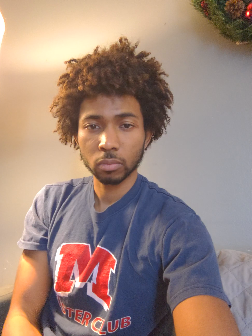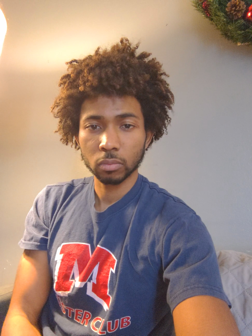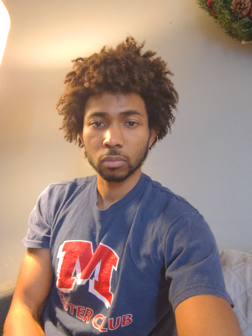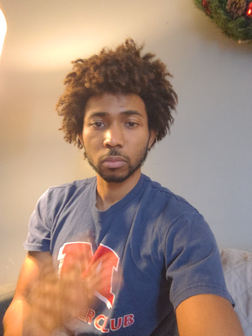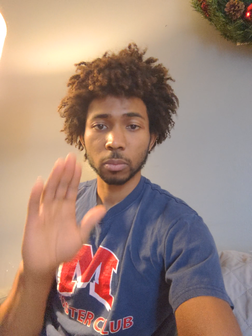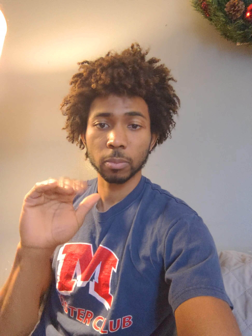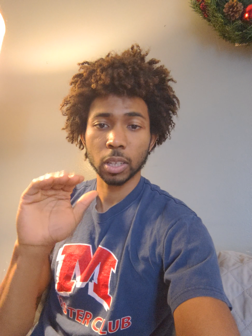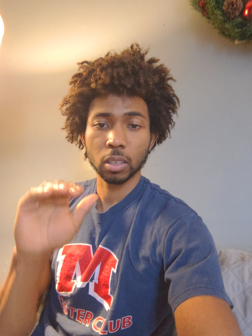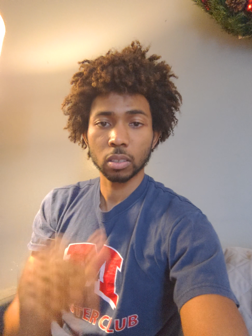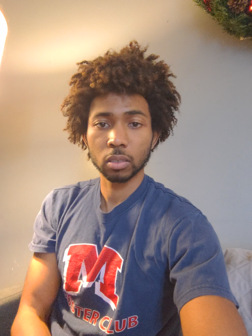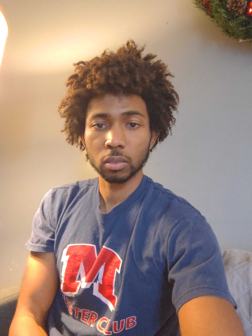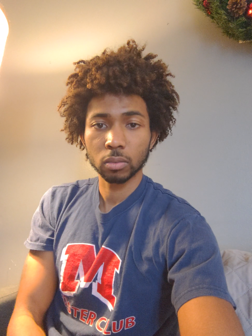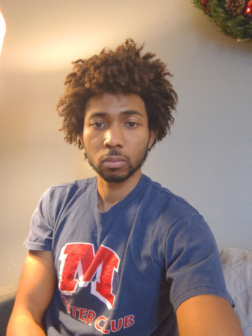bye